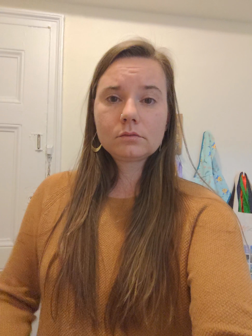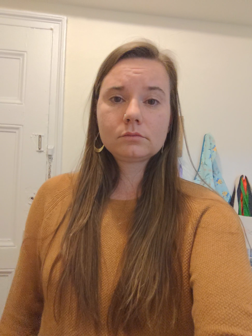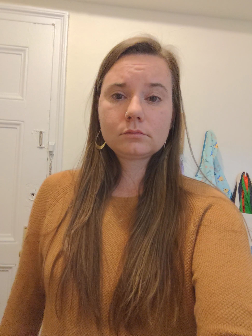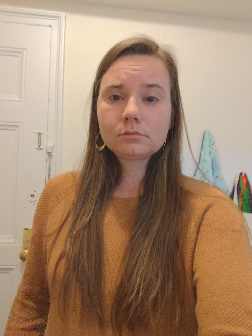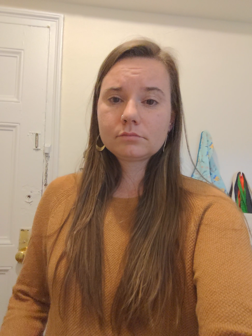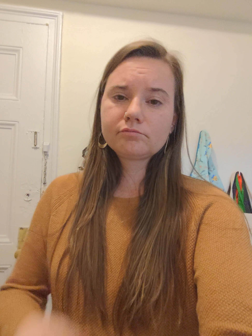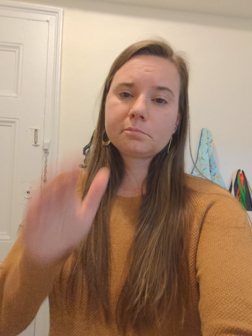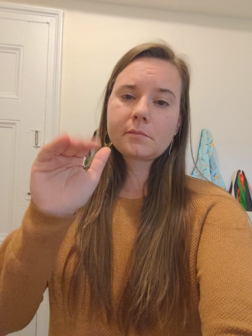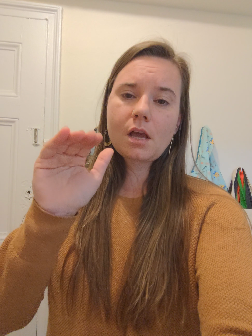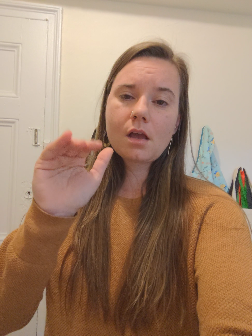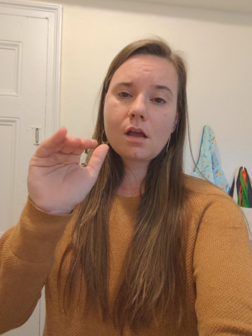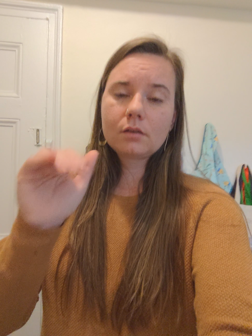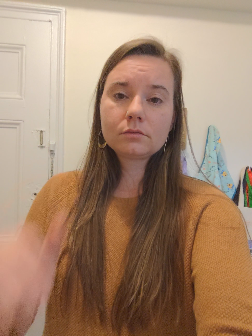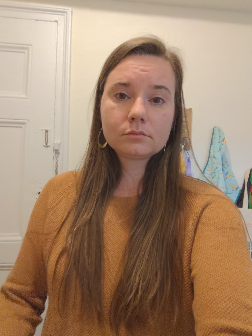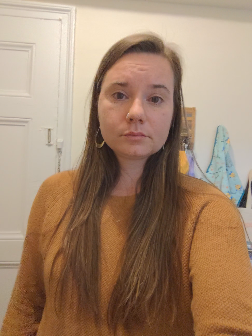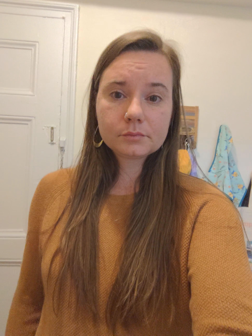bye